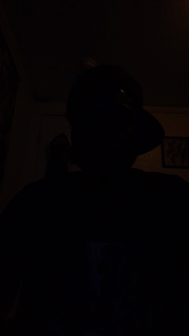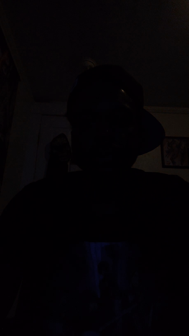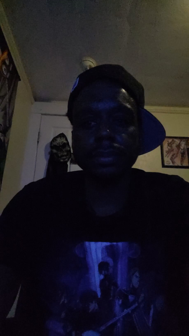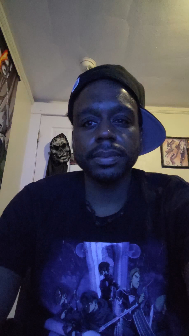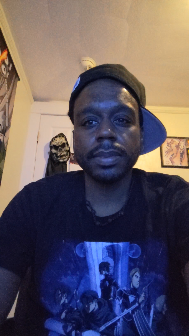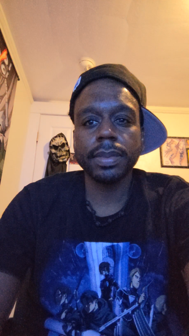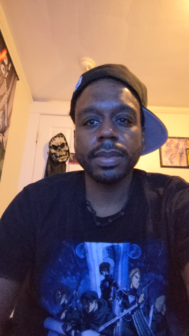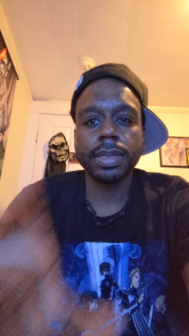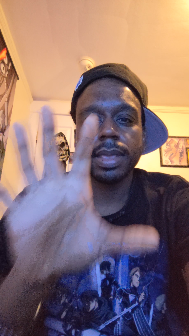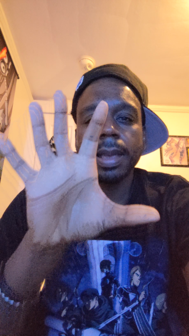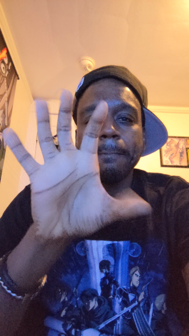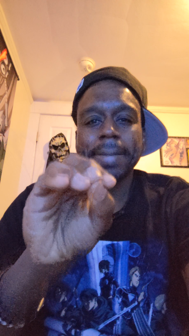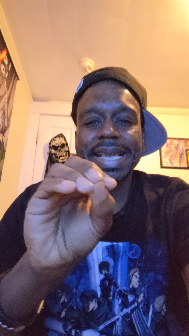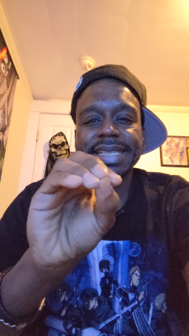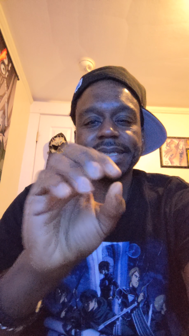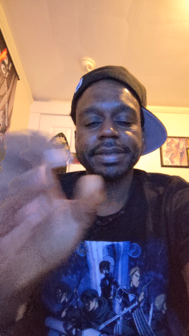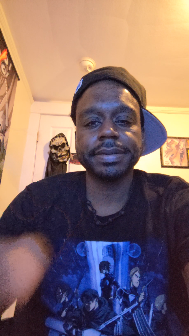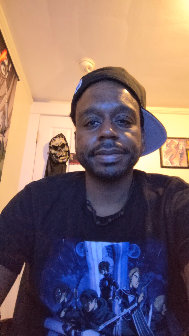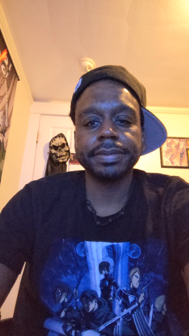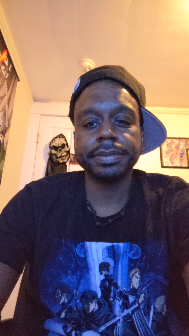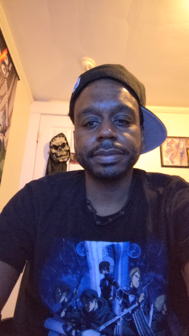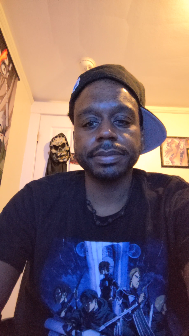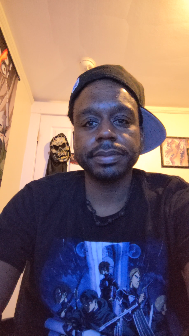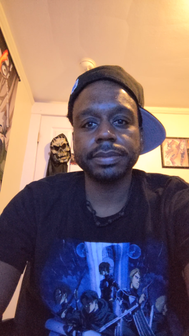bite